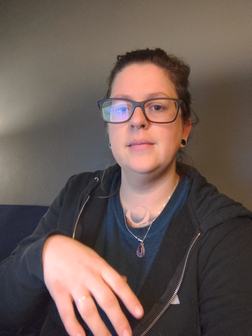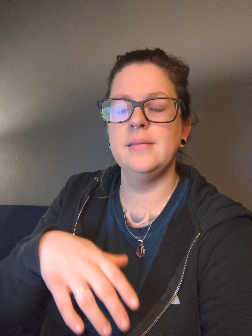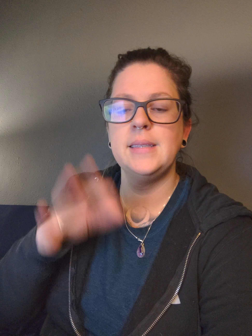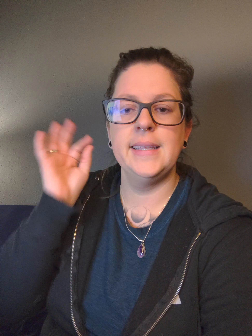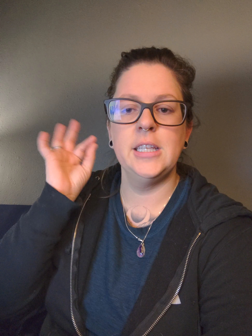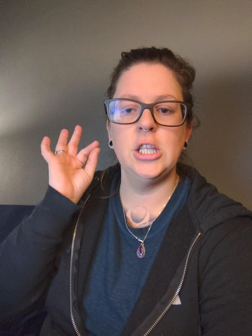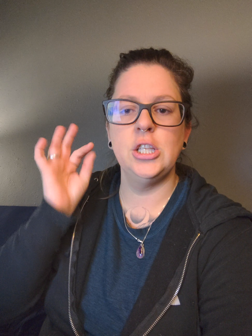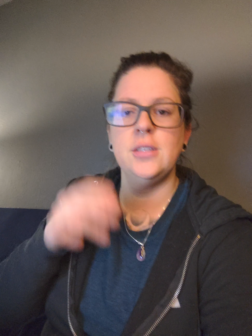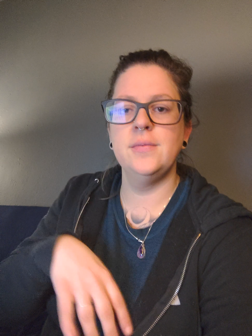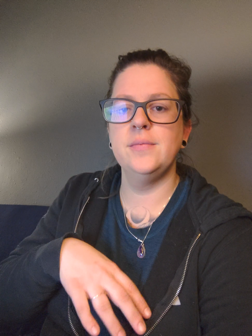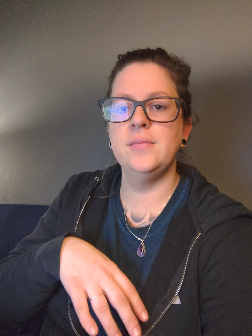hair